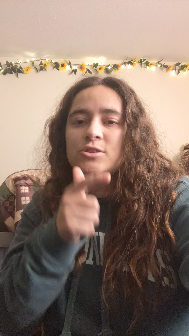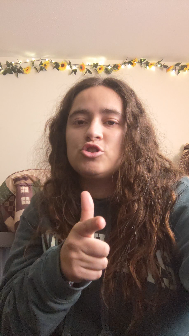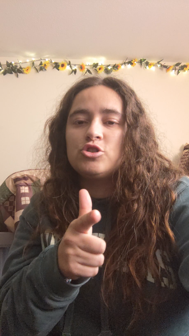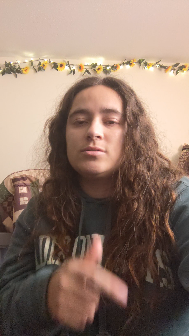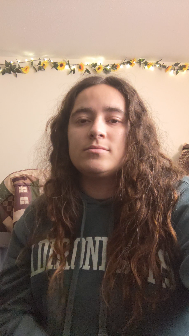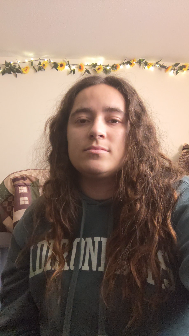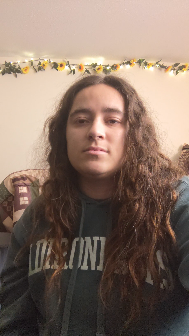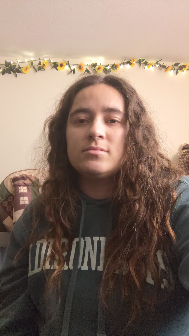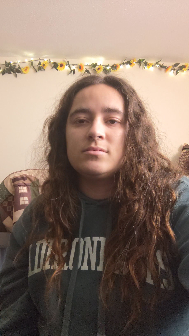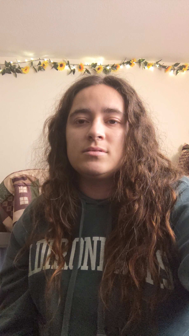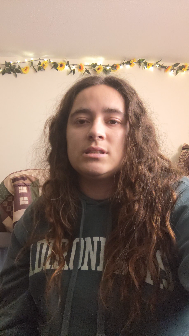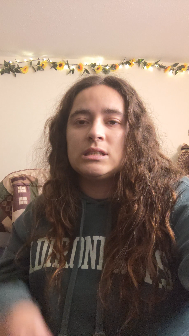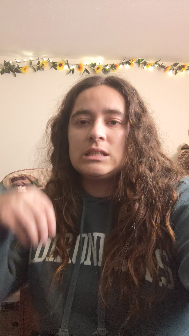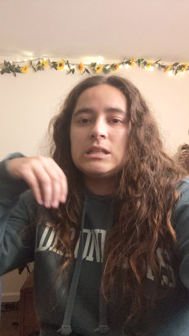inside